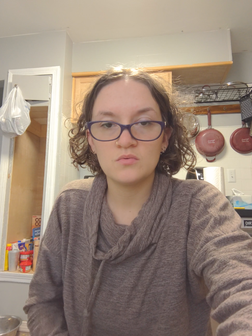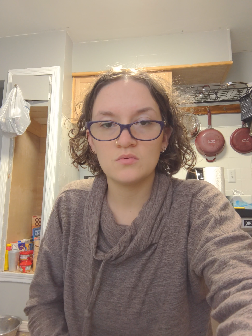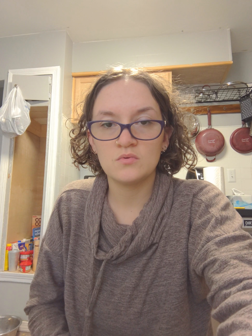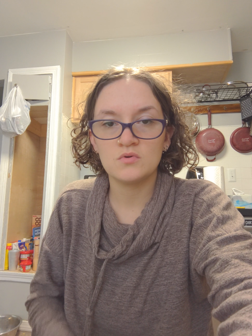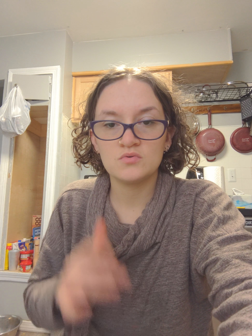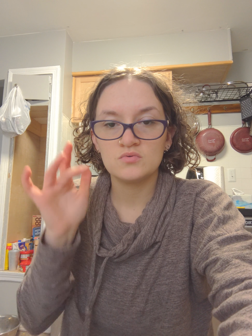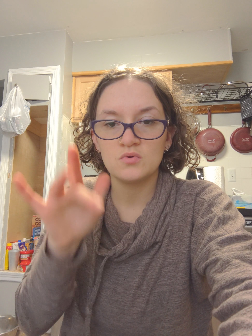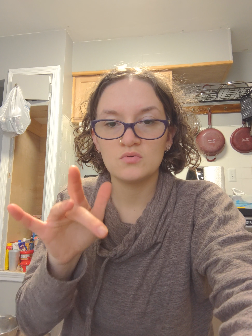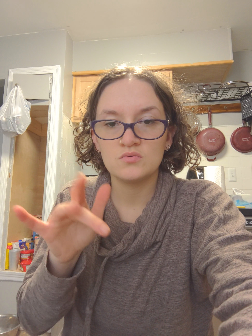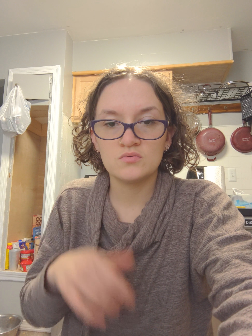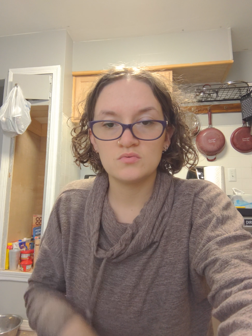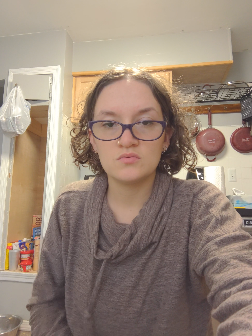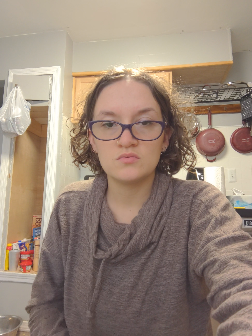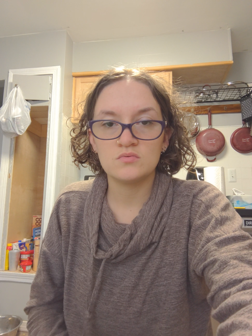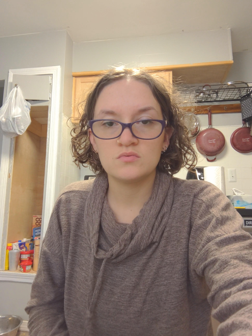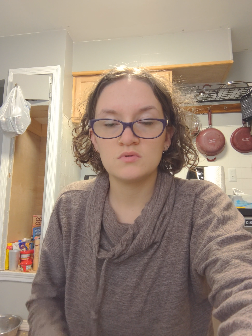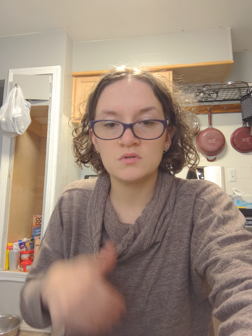touch